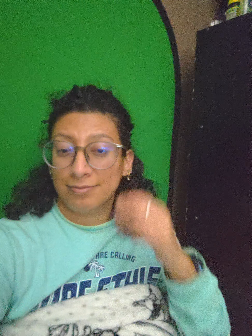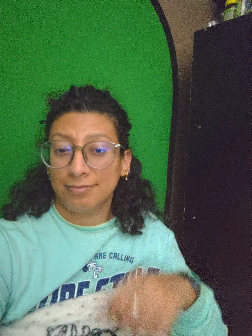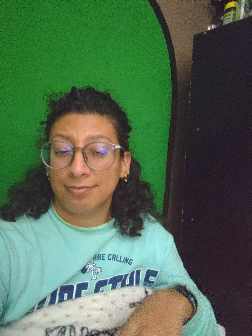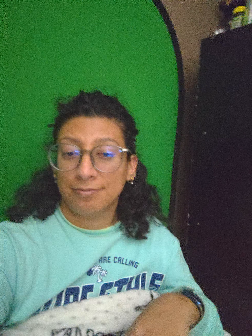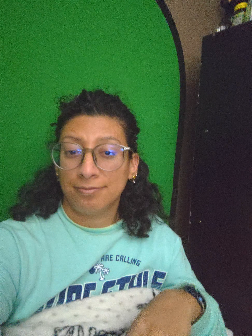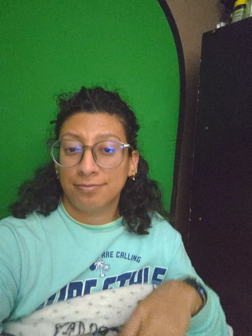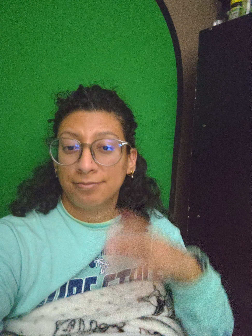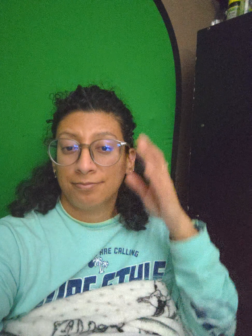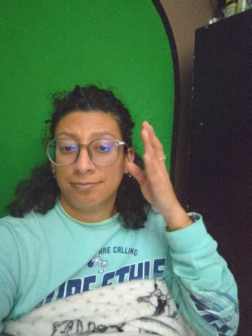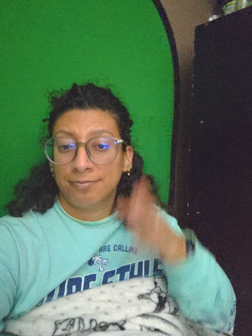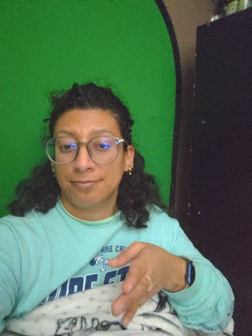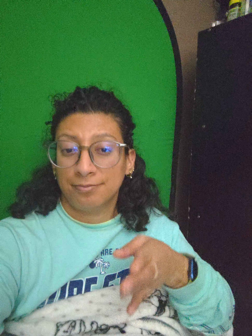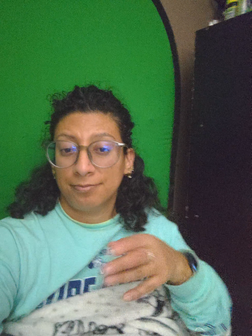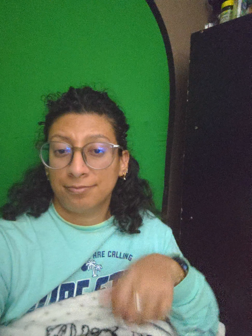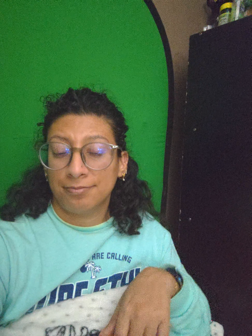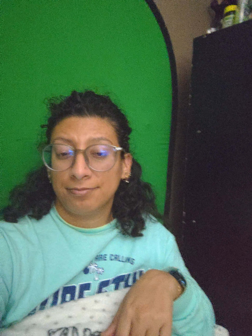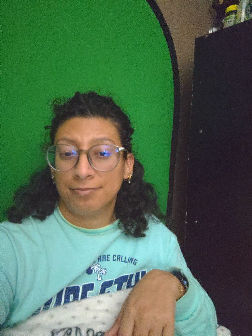person